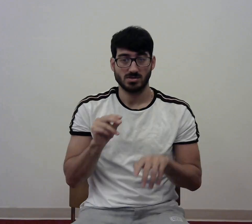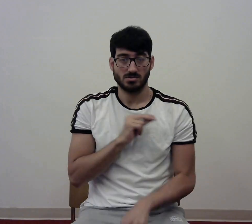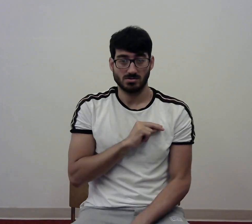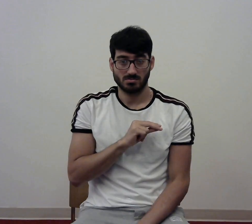işləmək